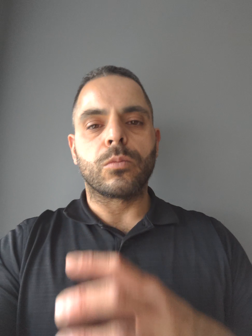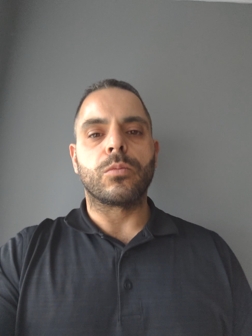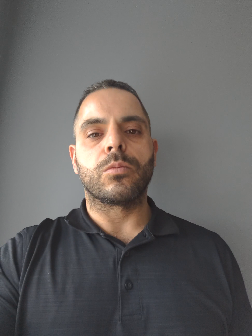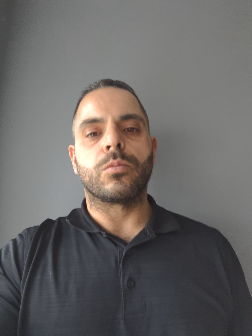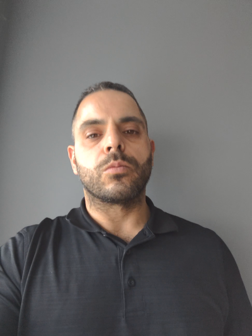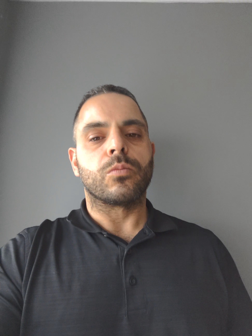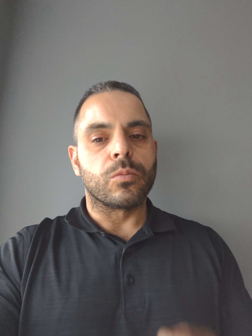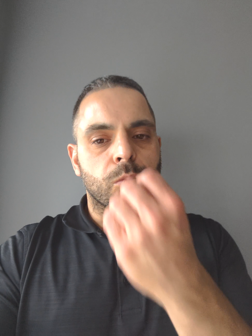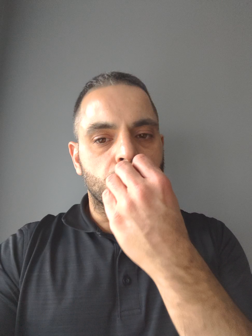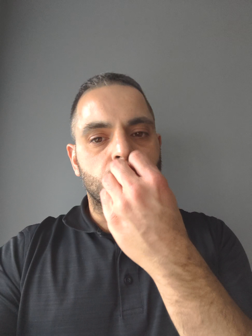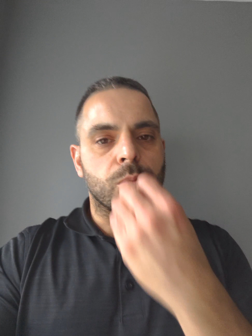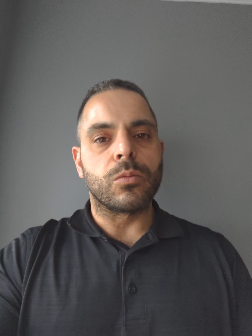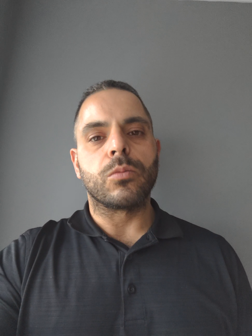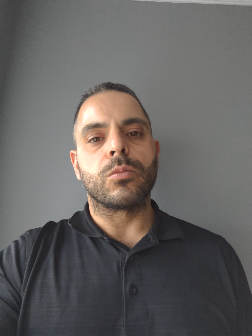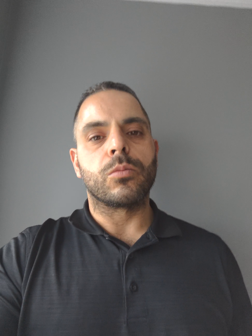food